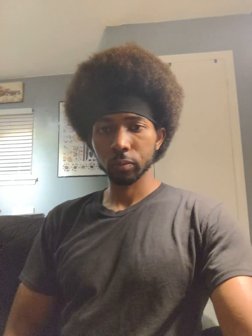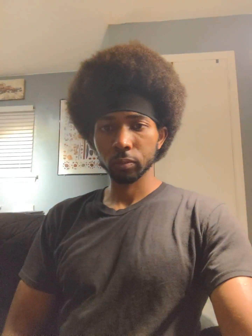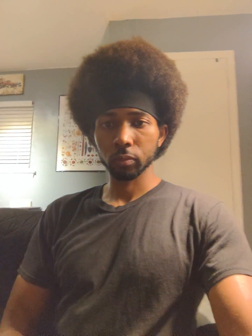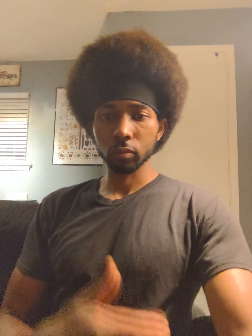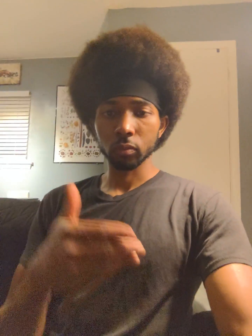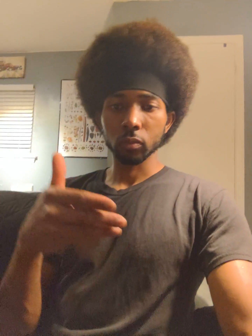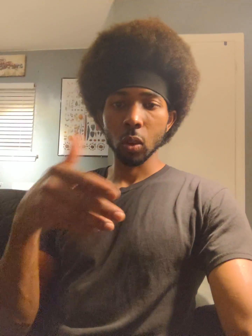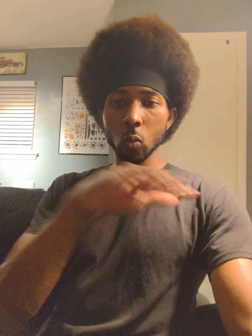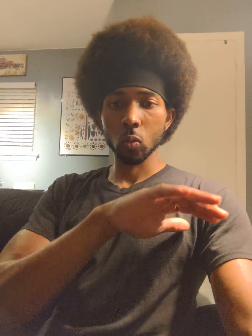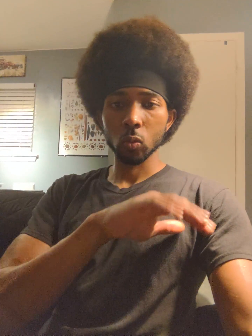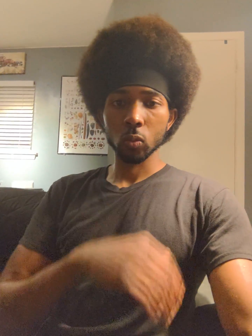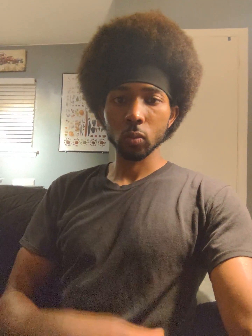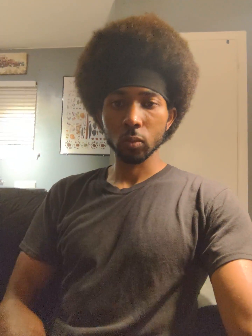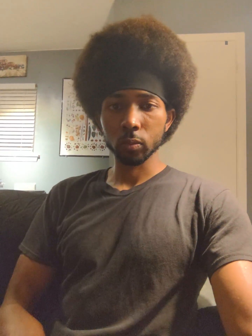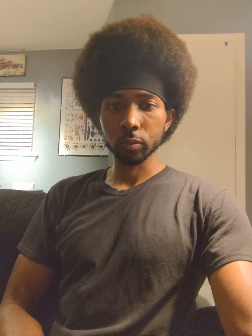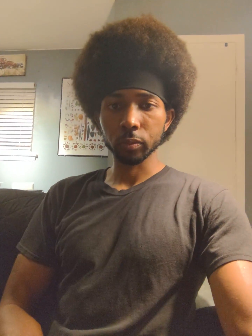cover